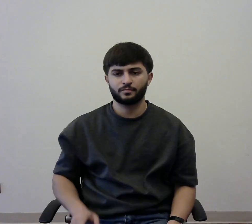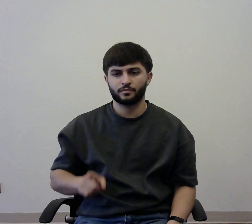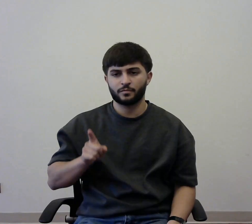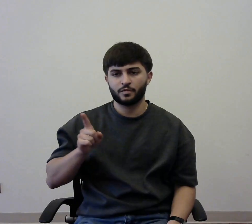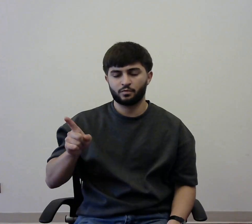O